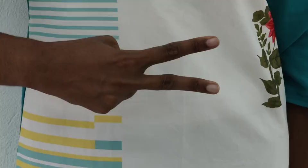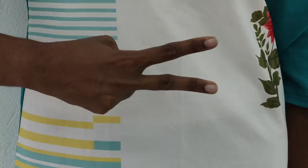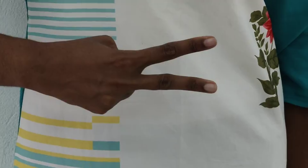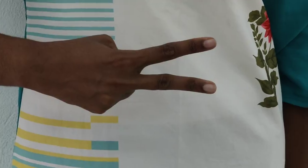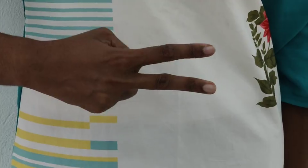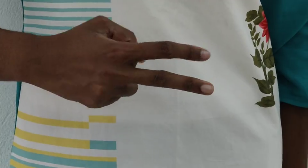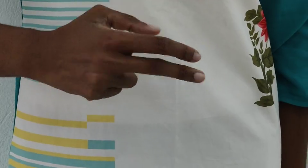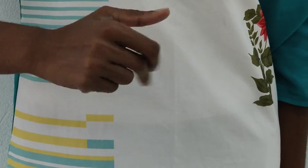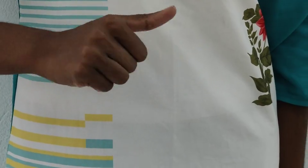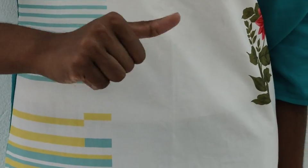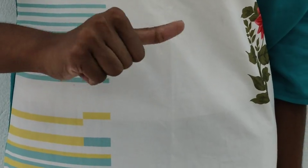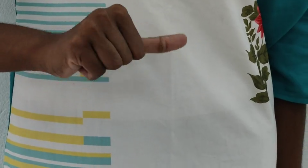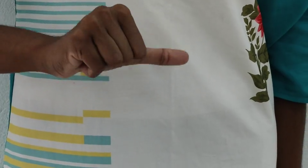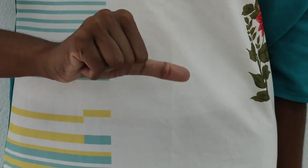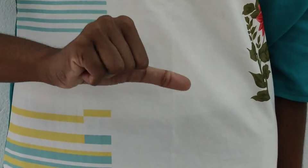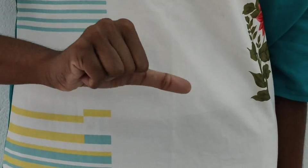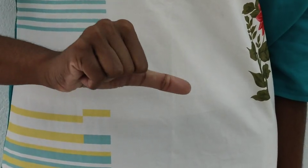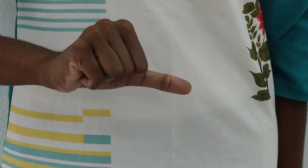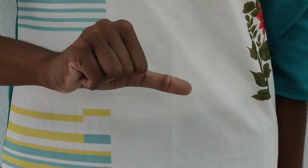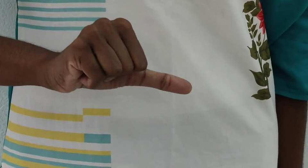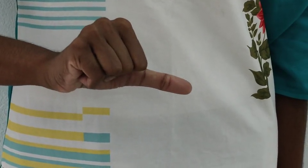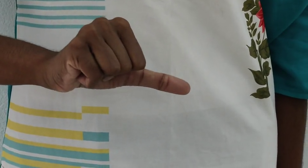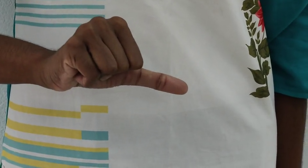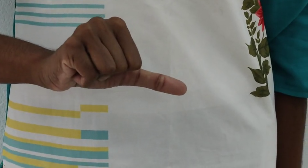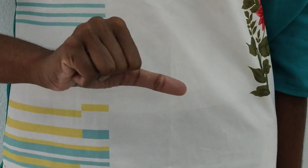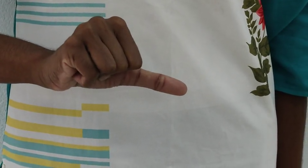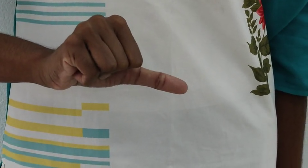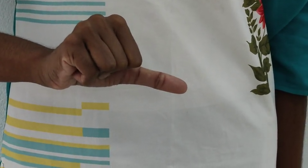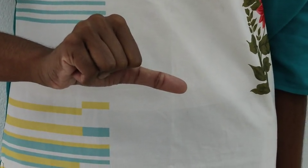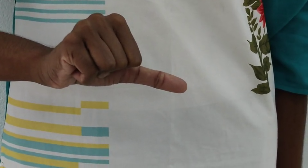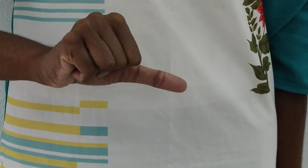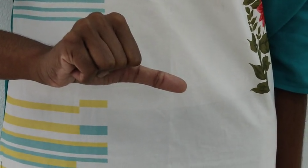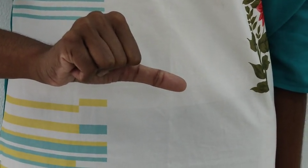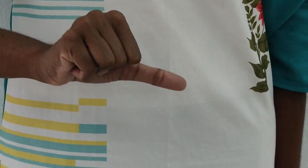ഐ